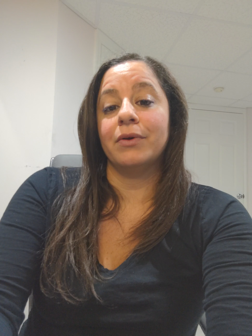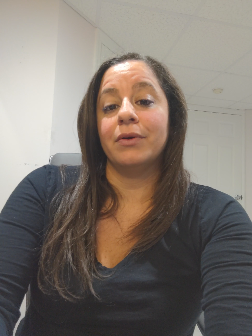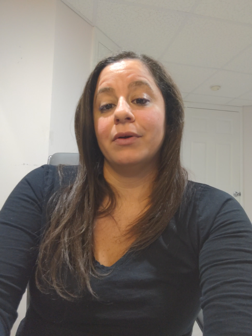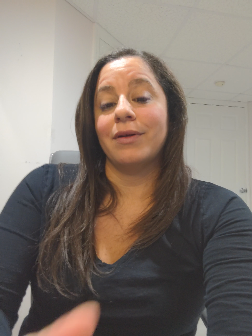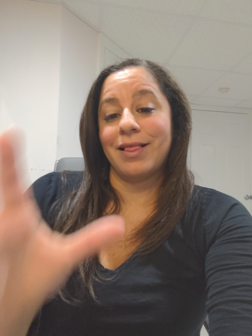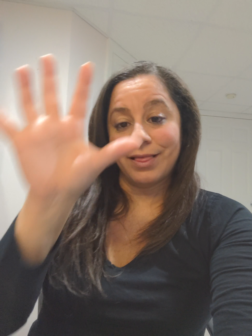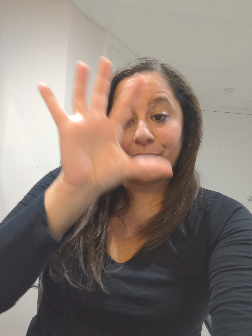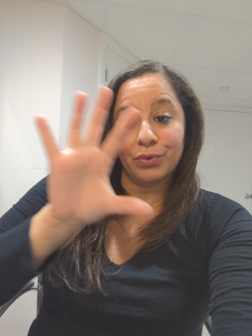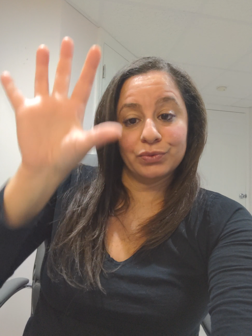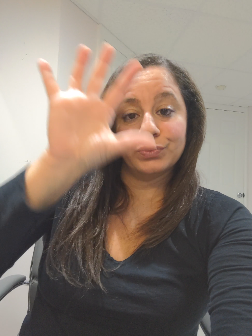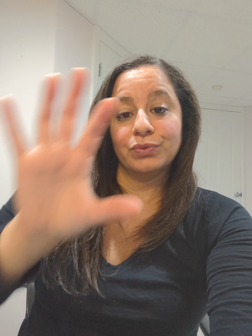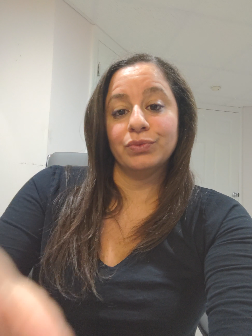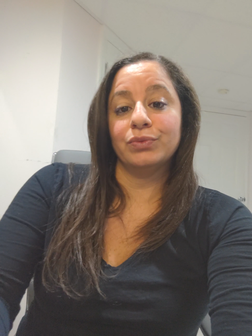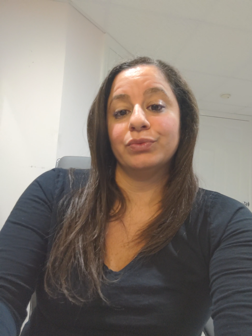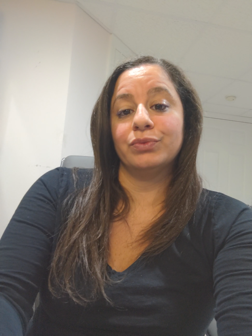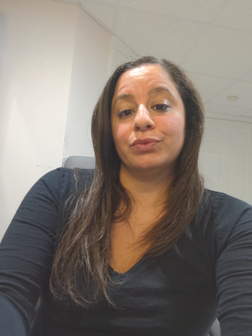cloud